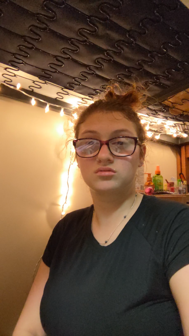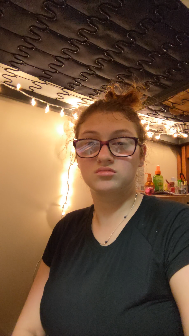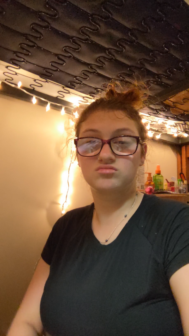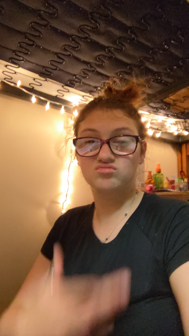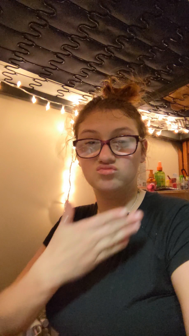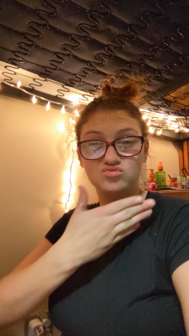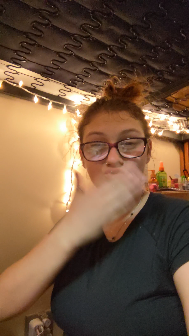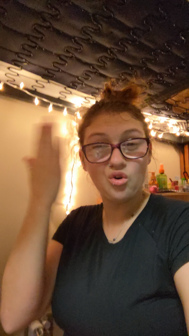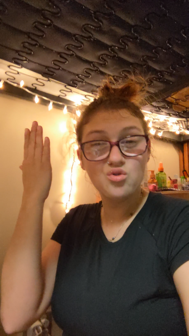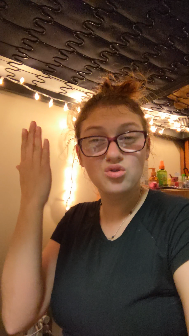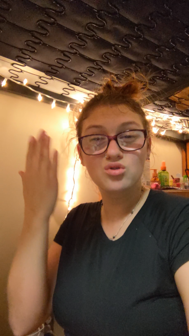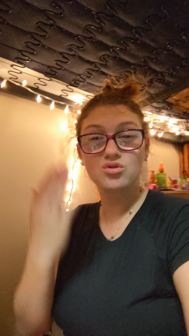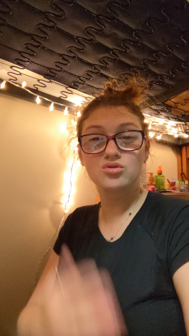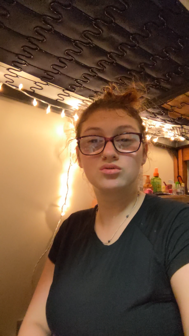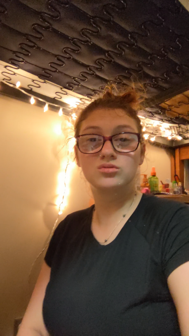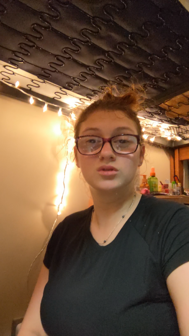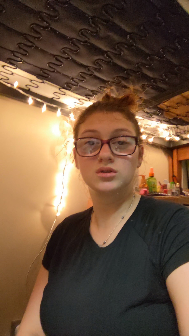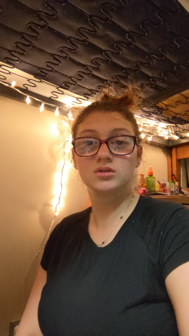all gone